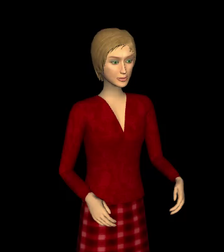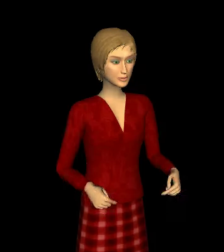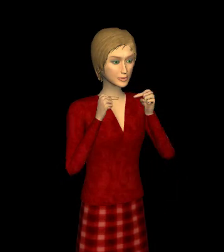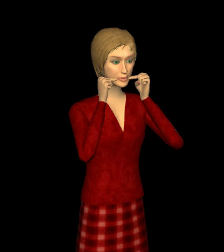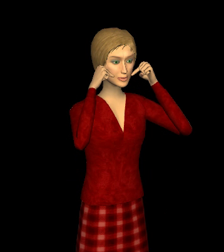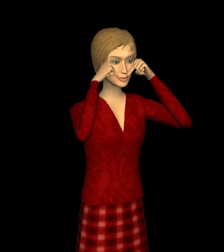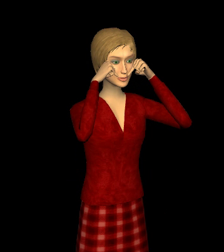يبتسم